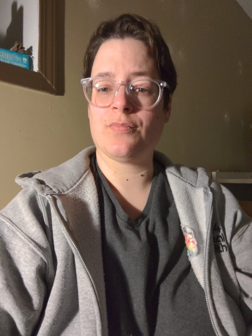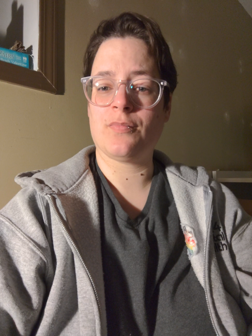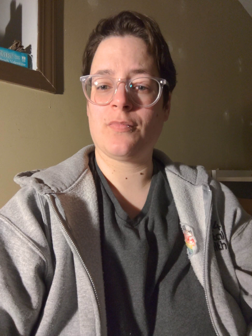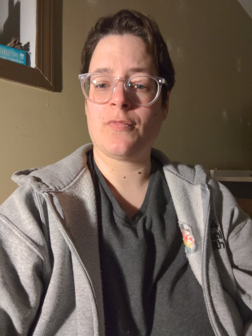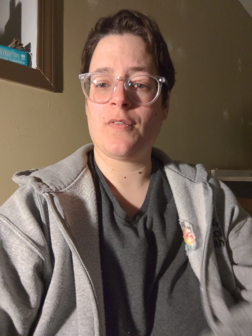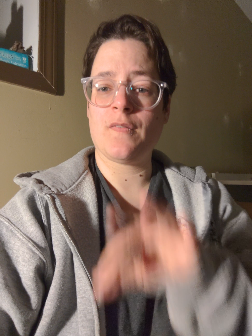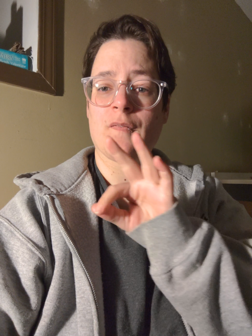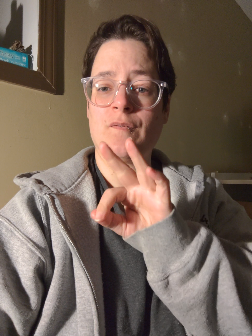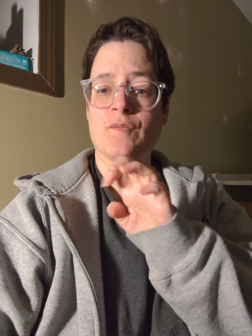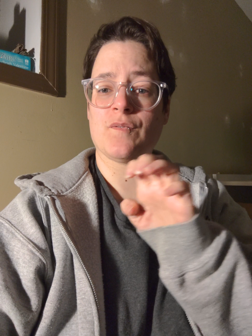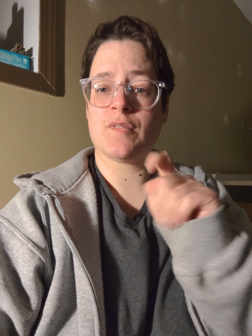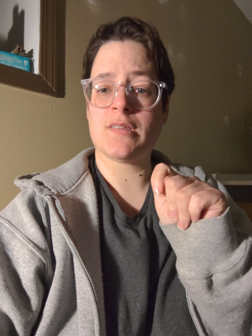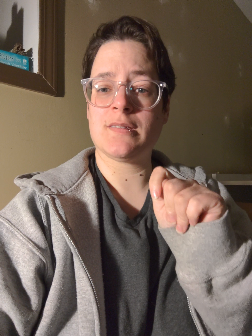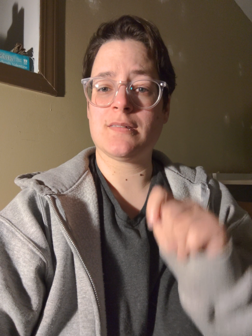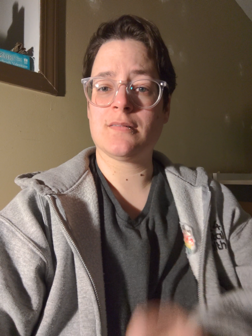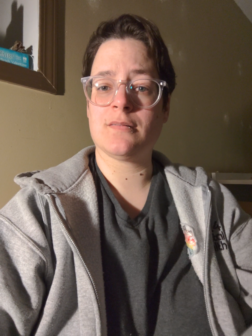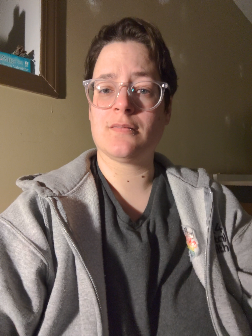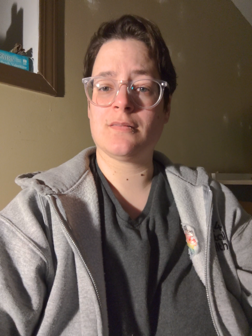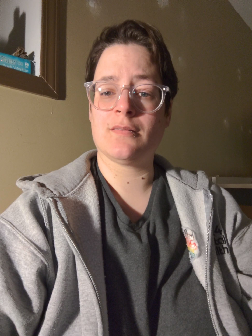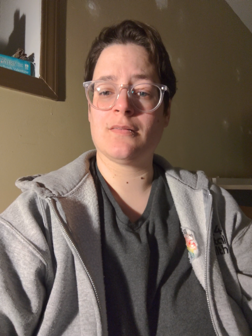feet